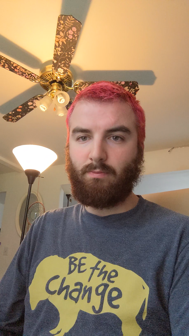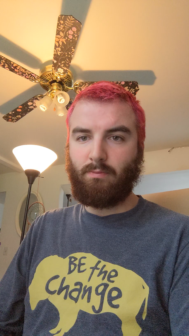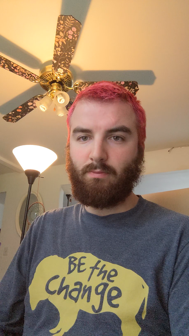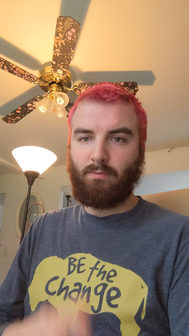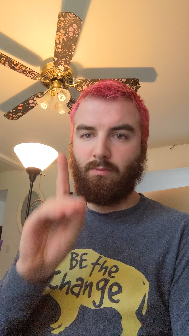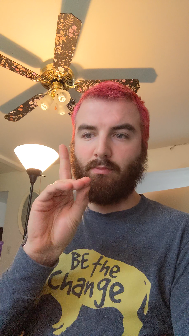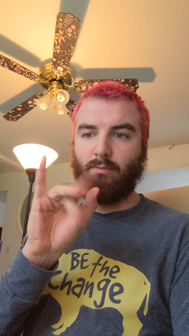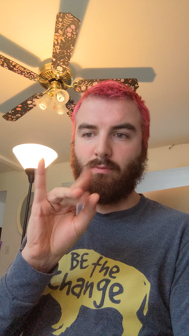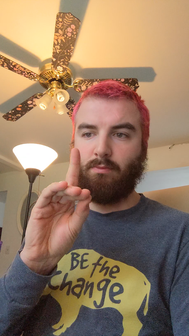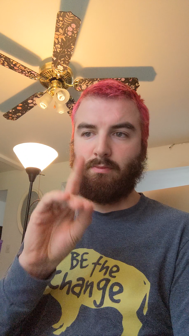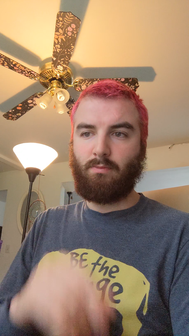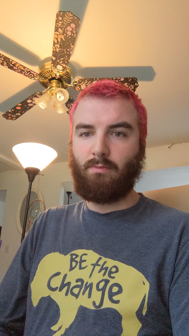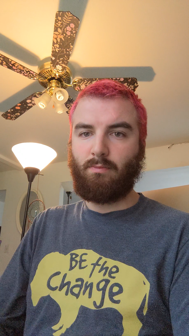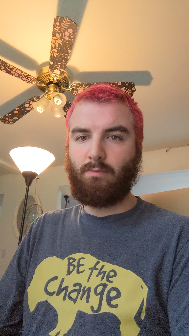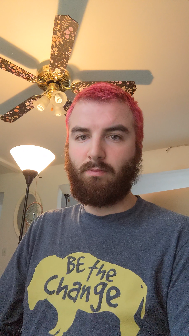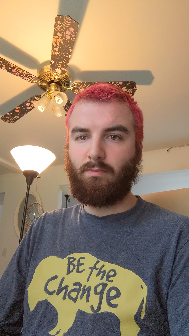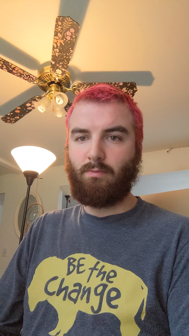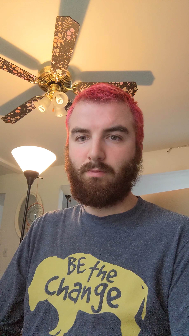did